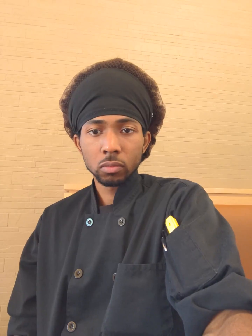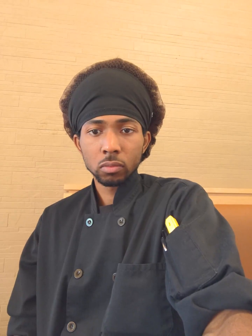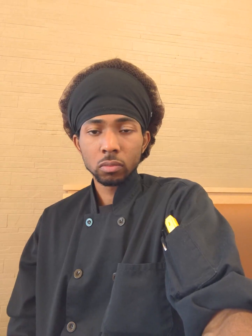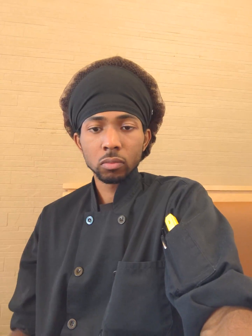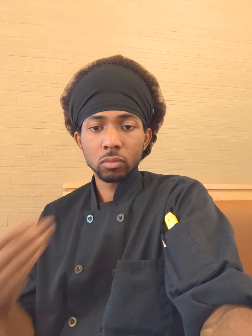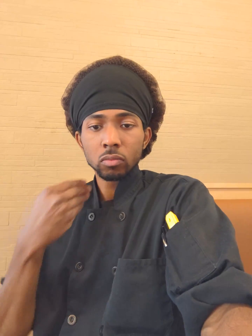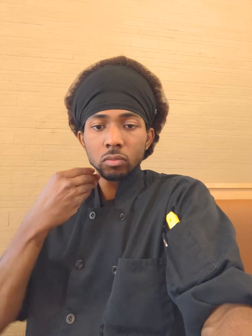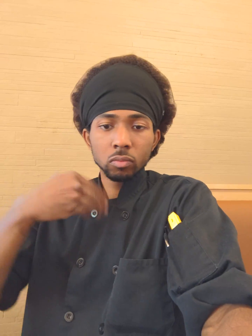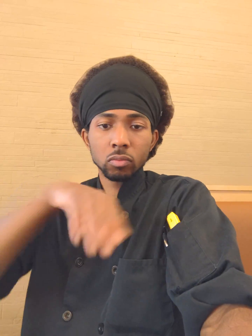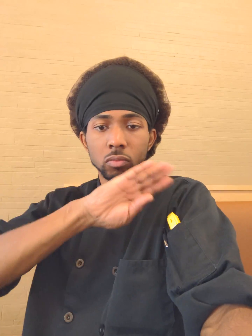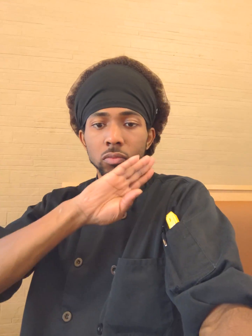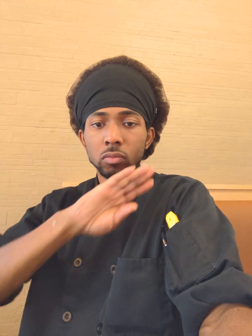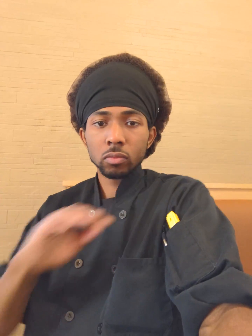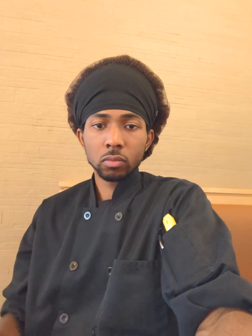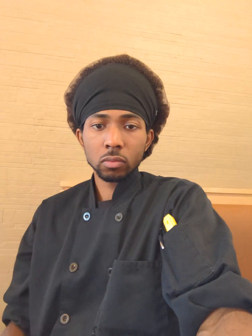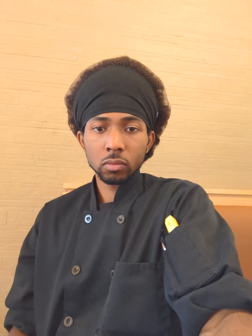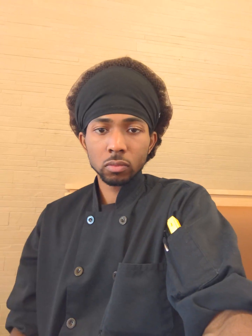scarf